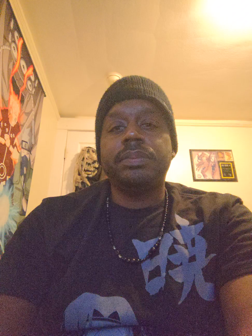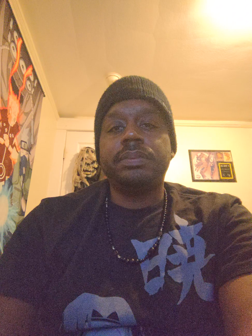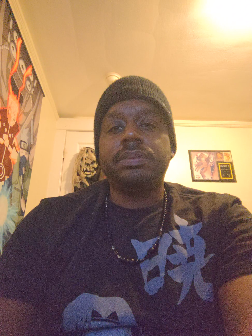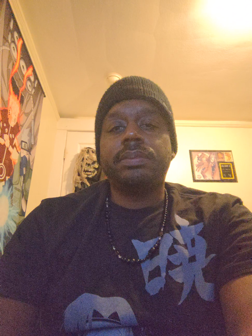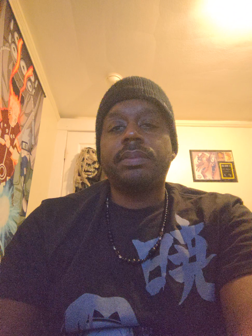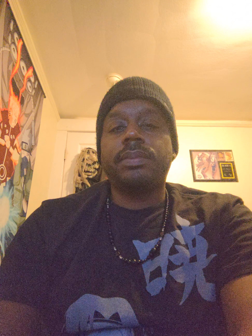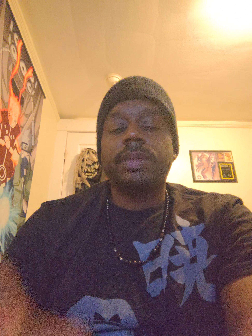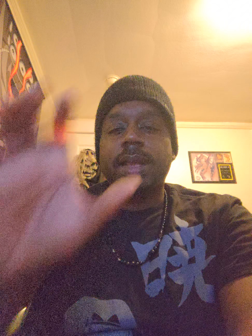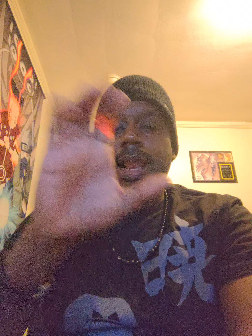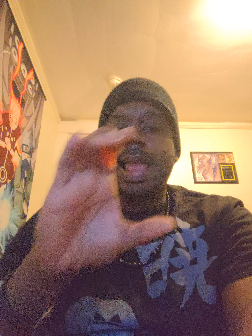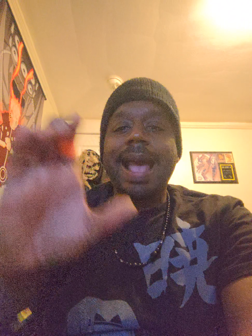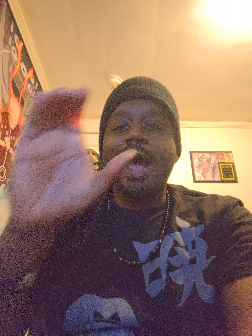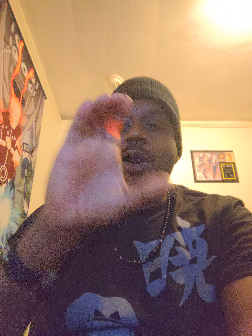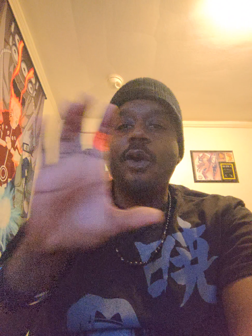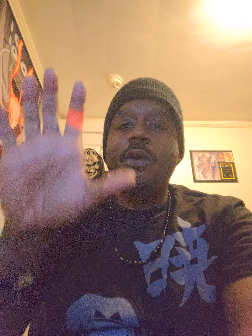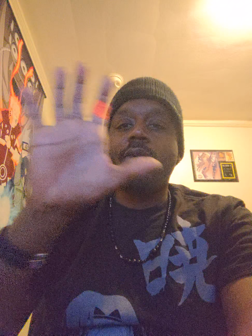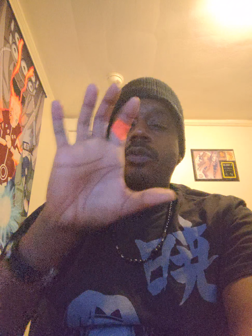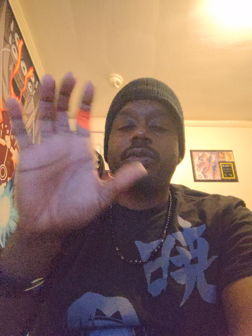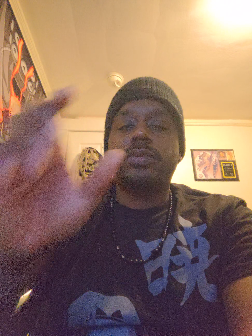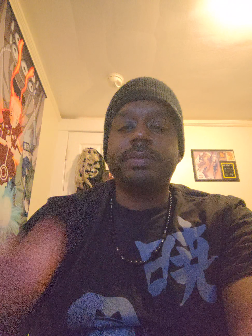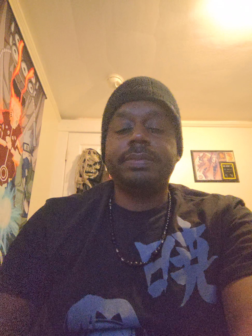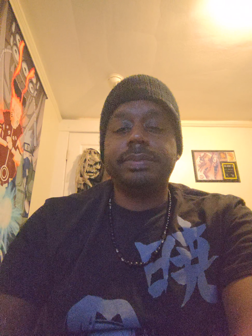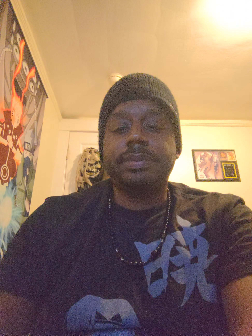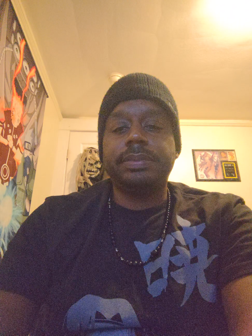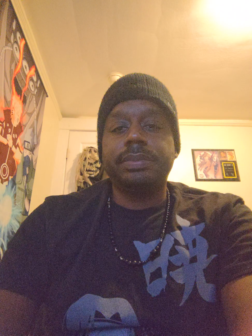cloud